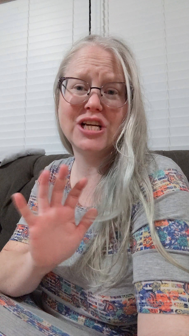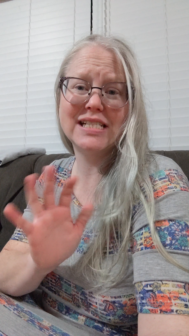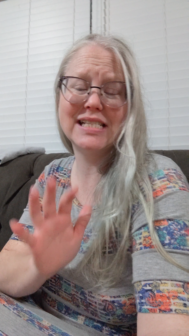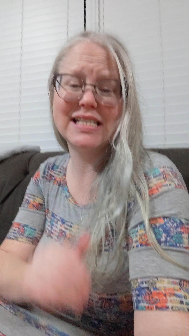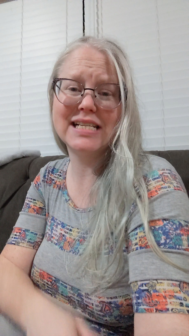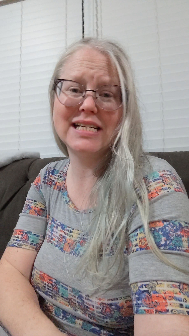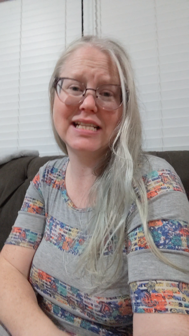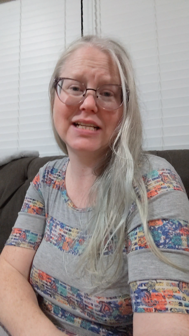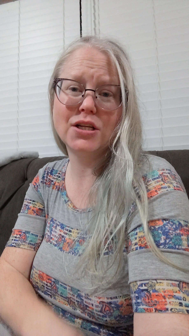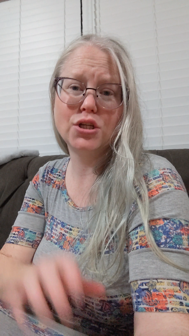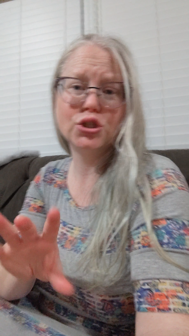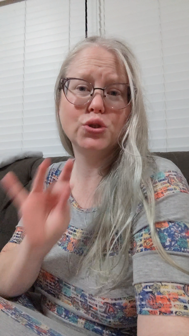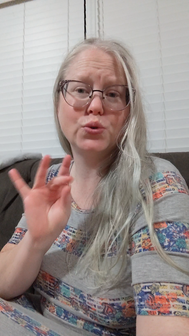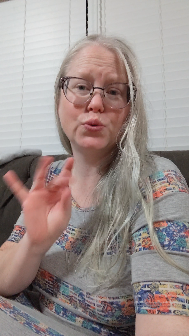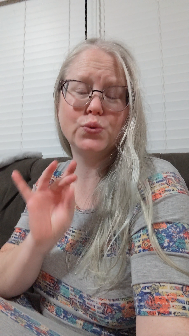choose